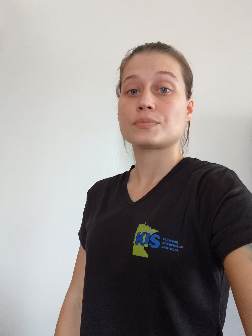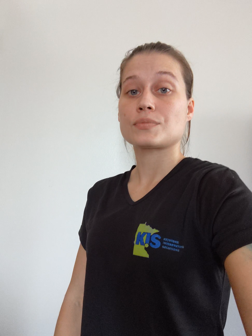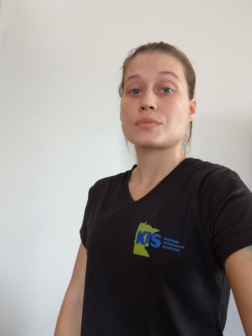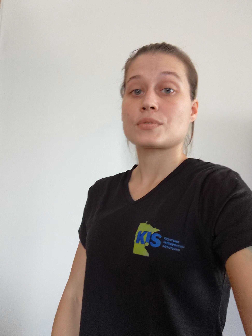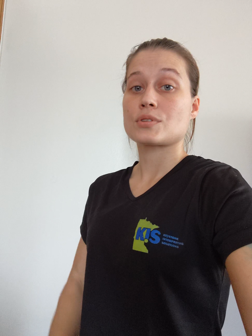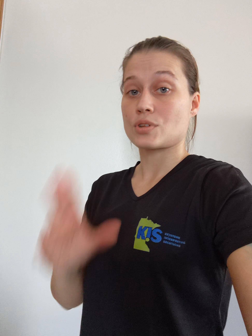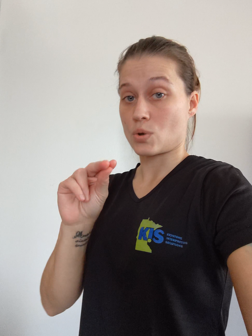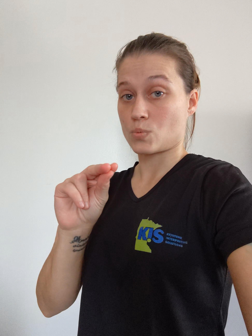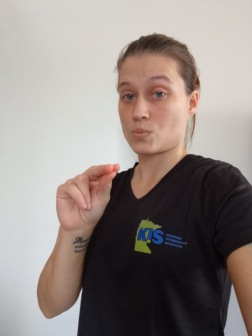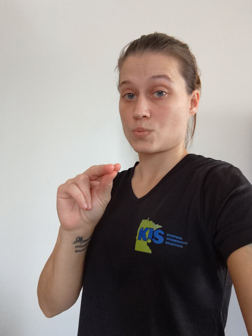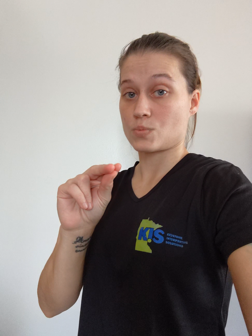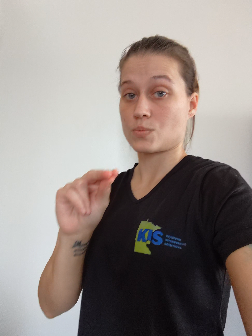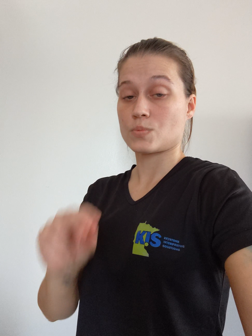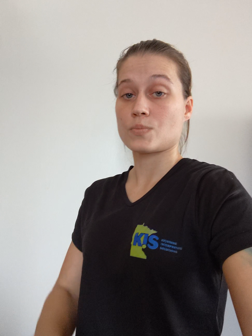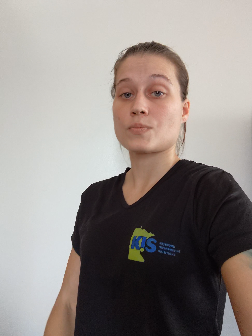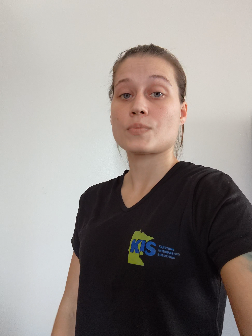no